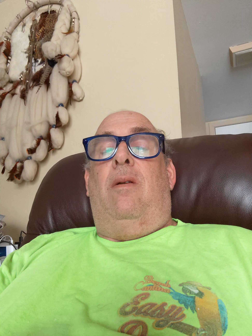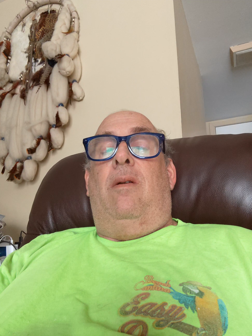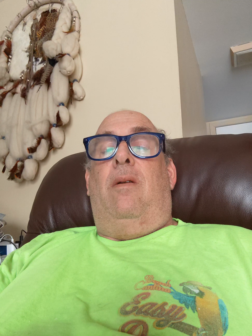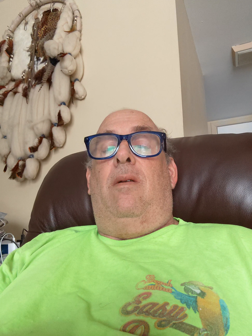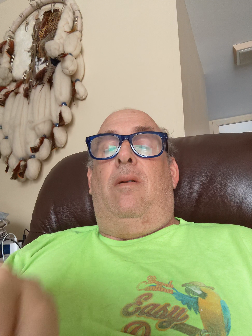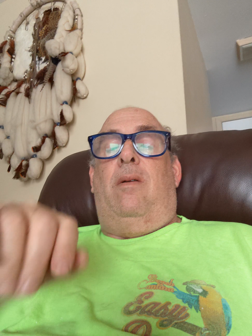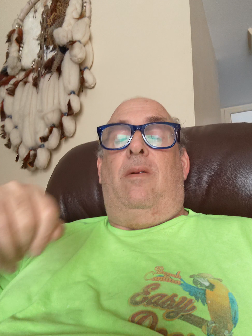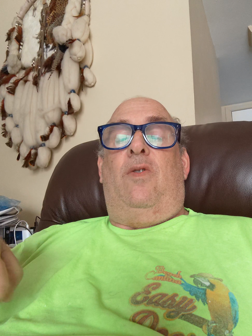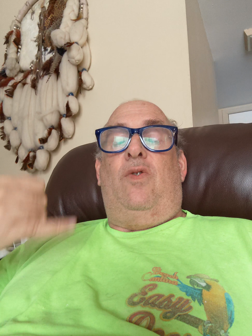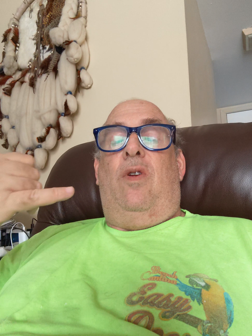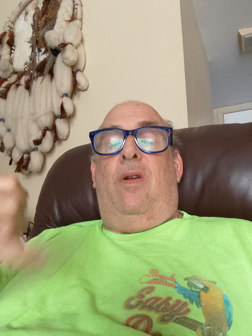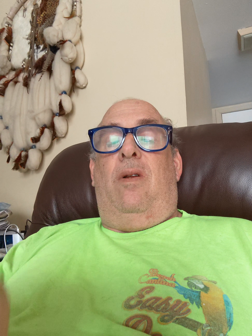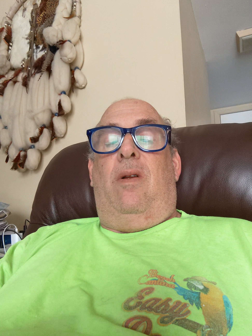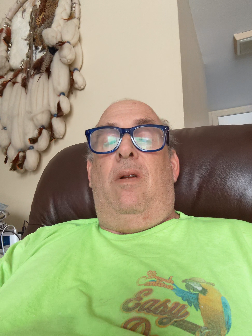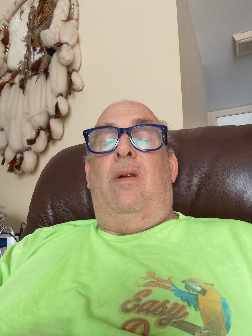jeans